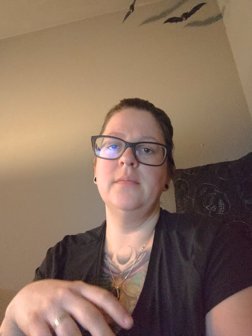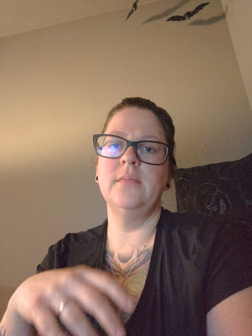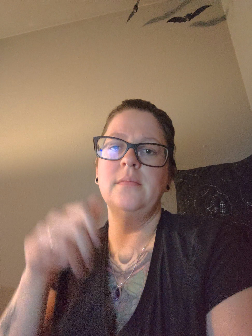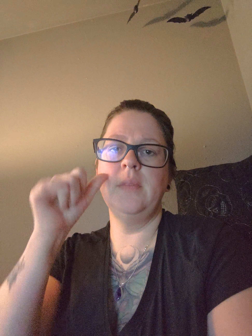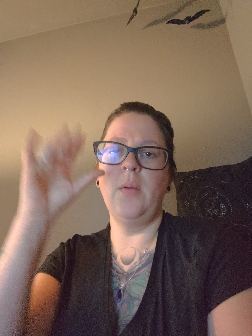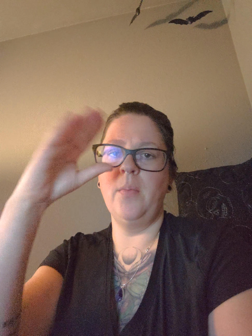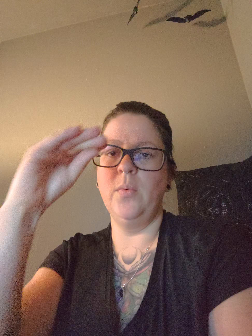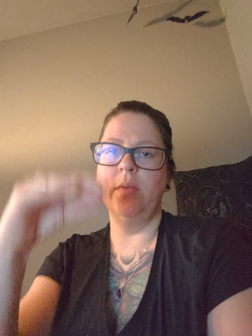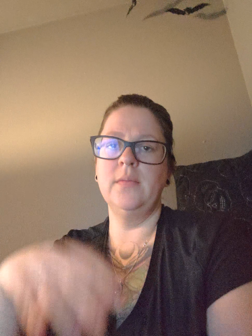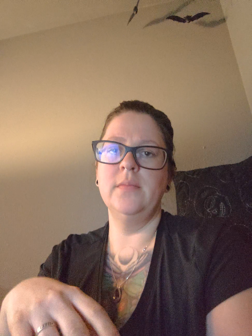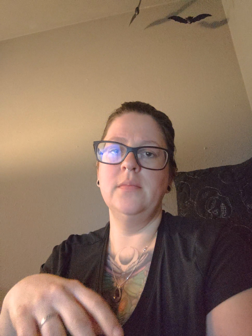cowboy